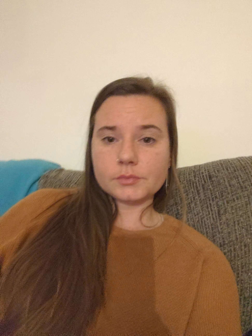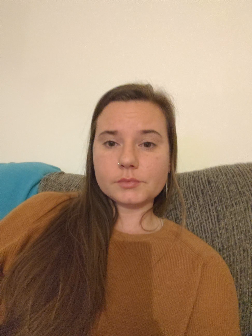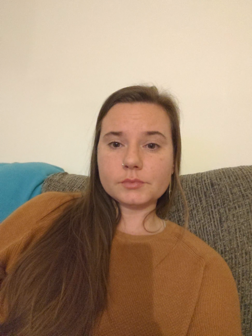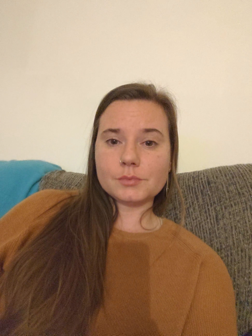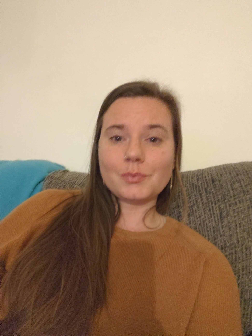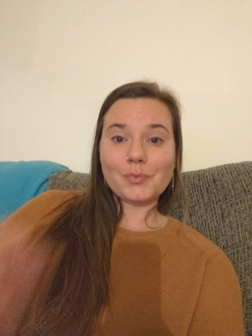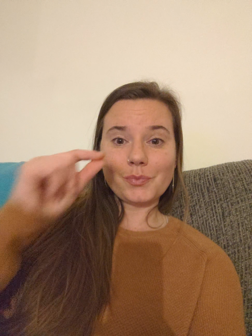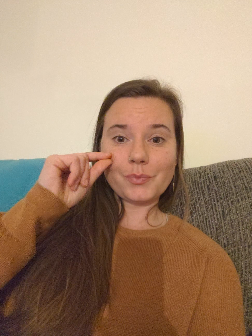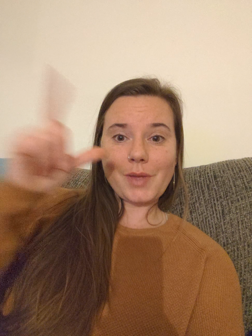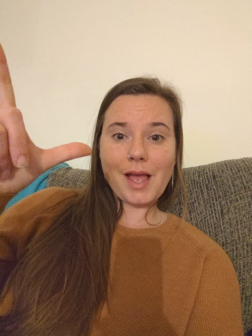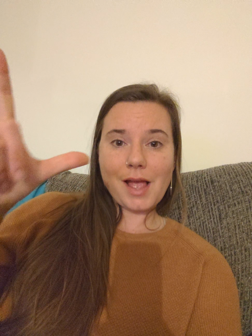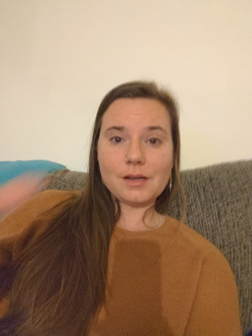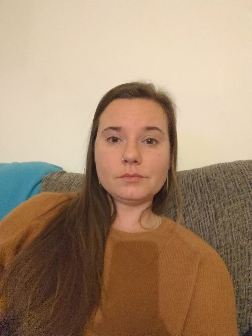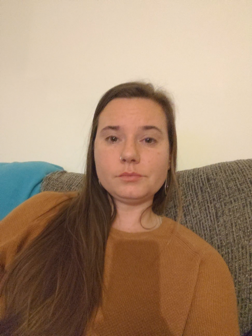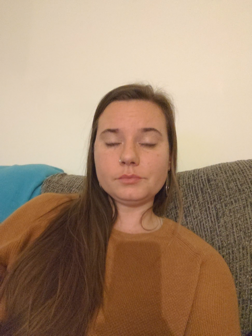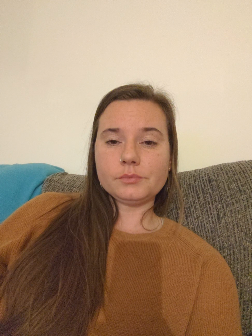wake